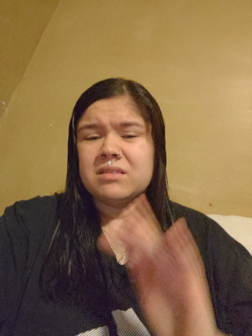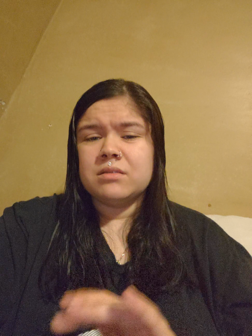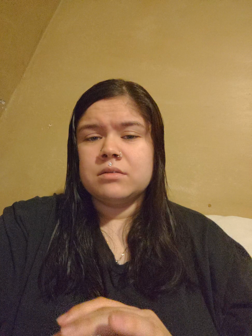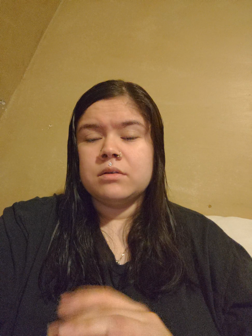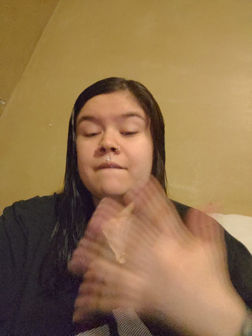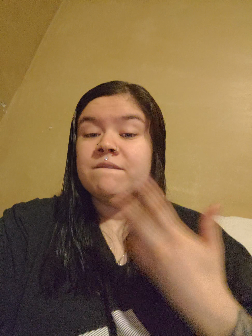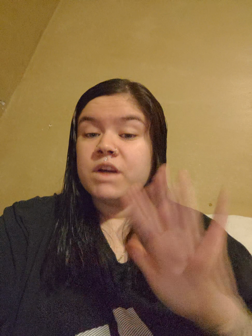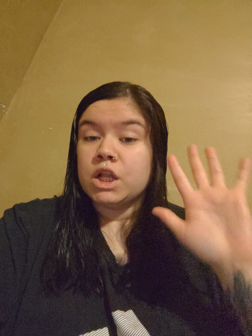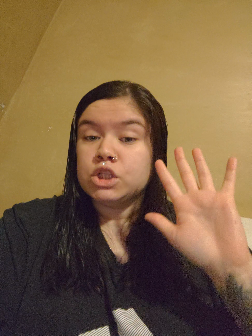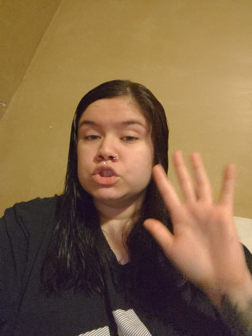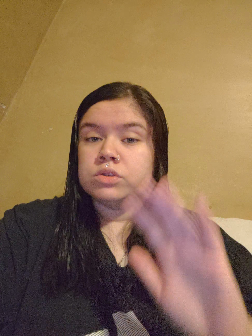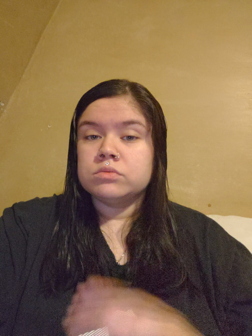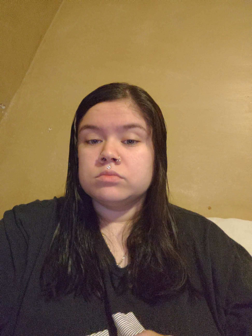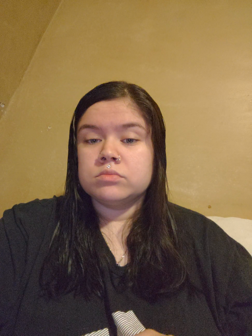finish